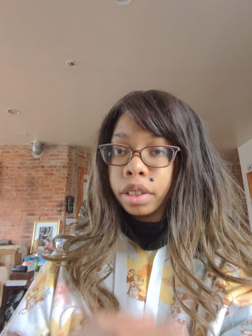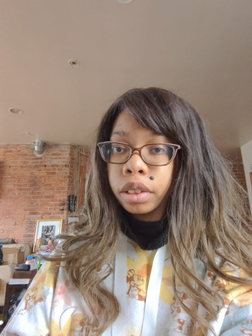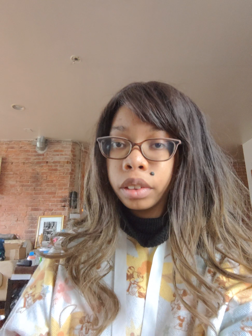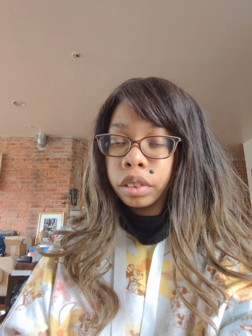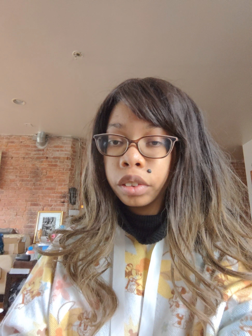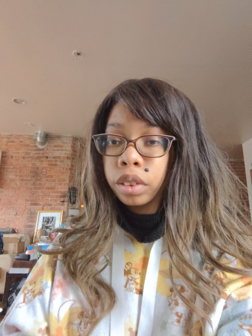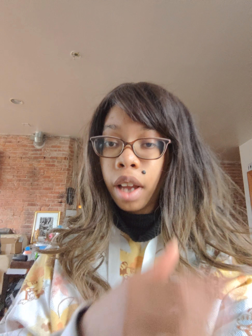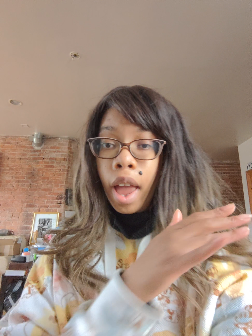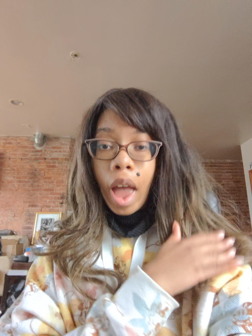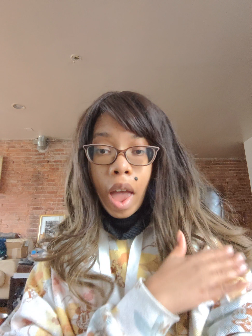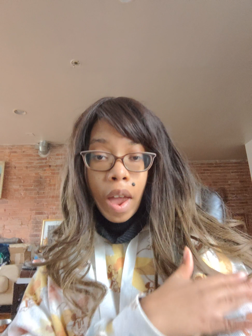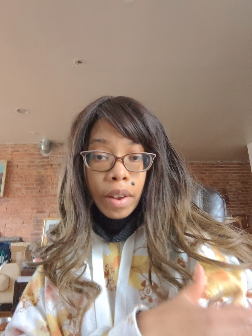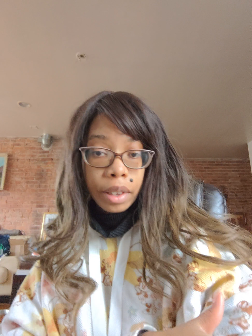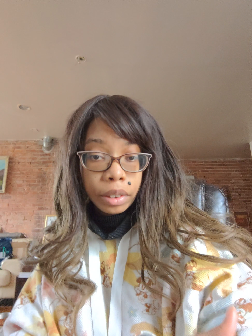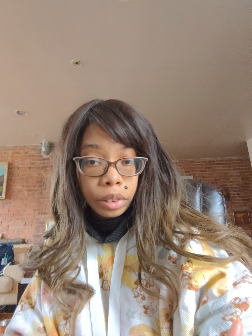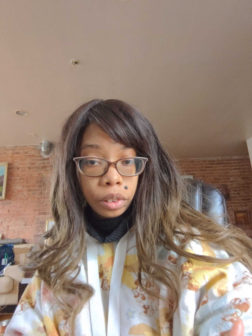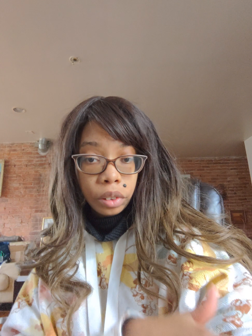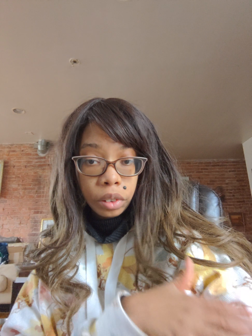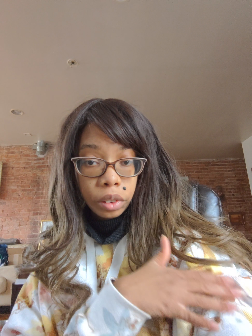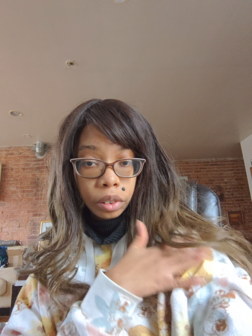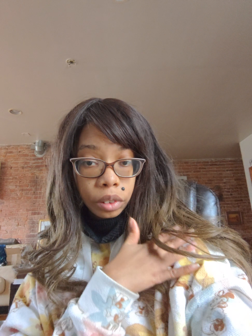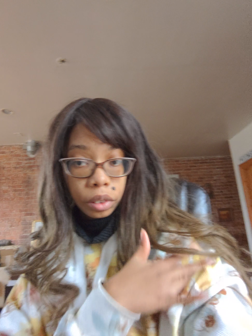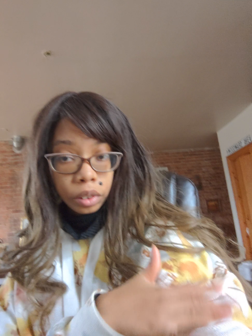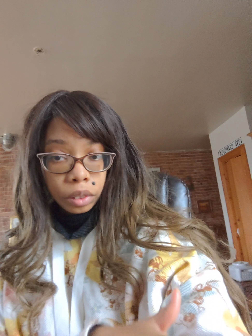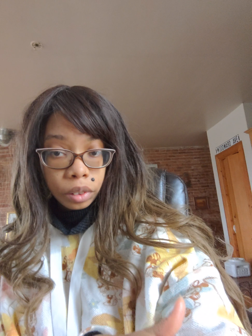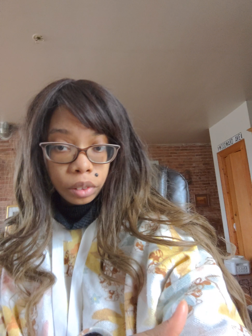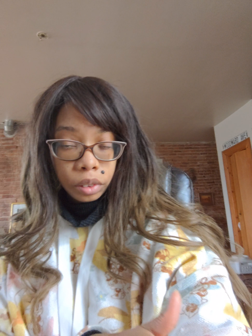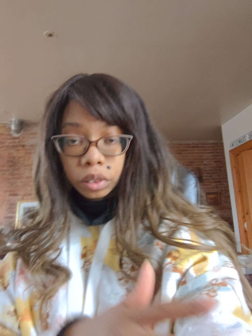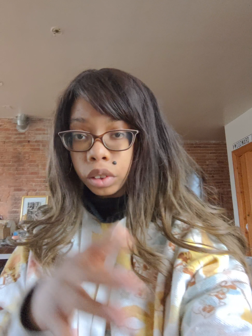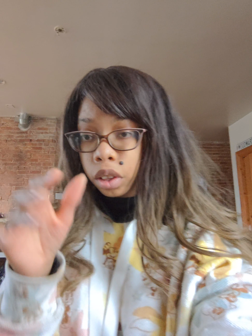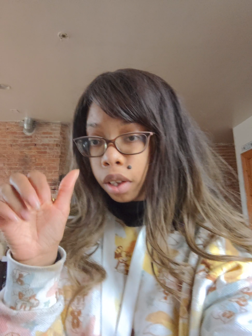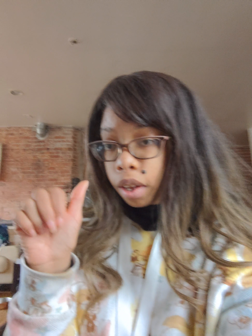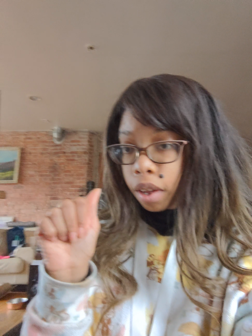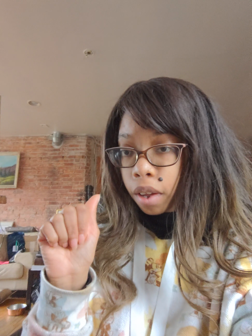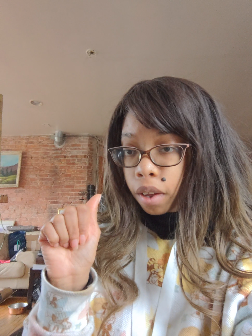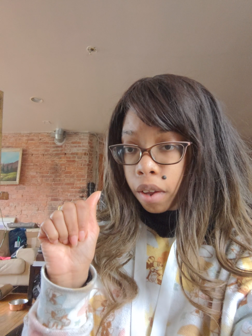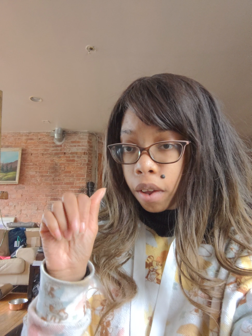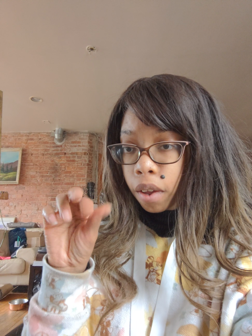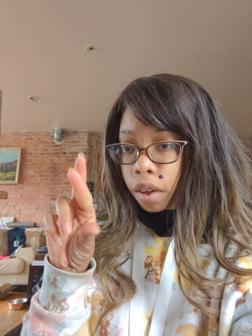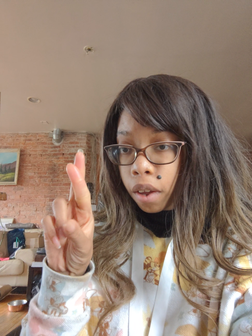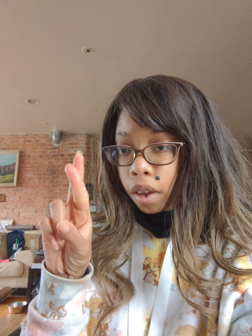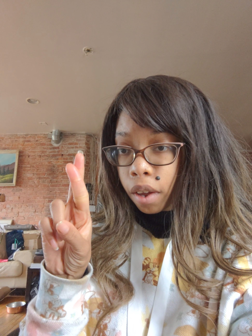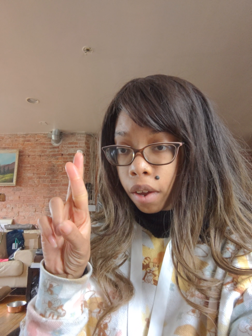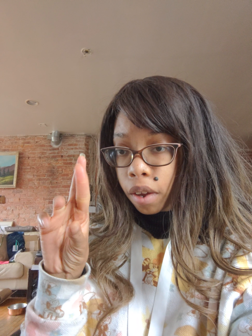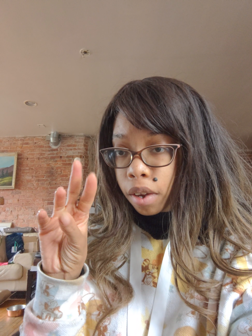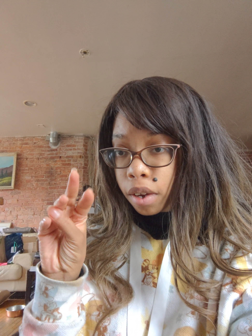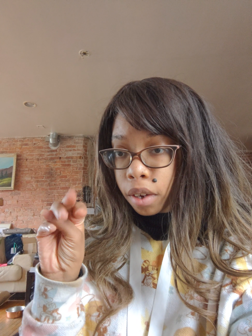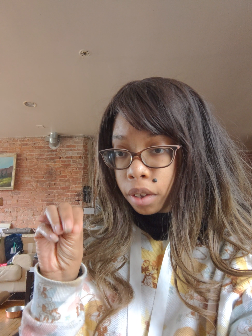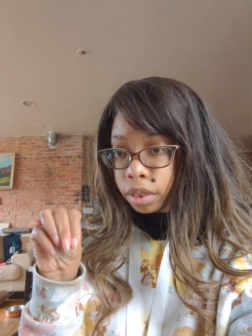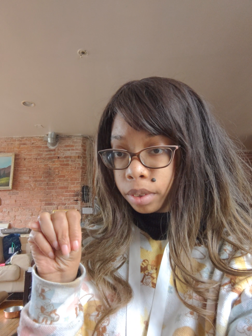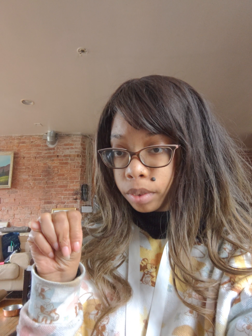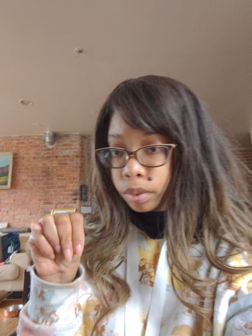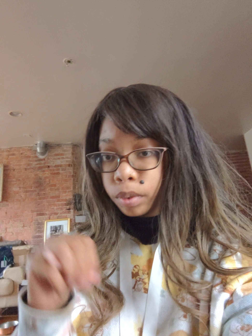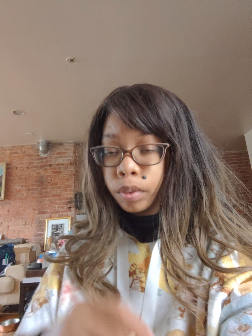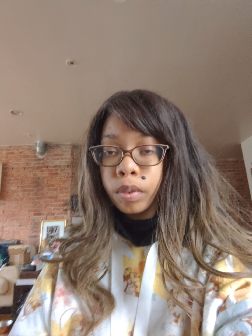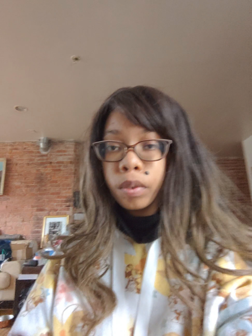arm